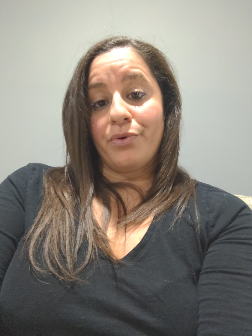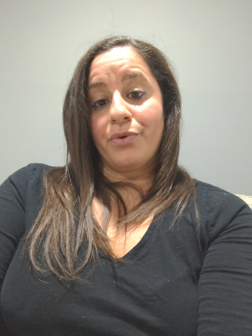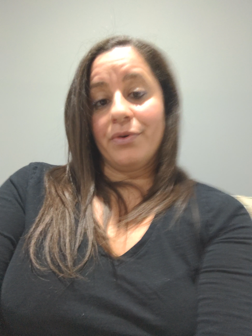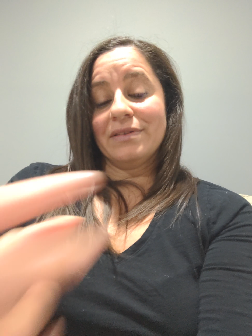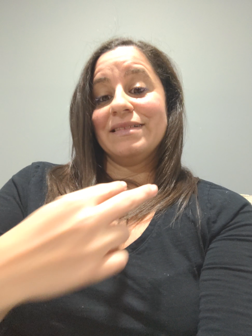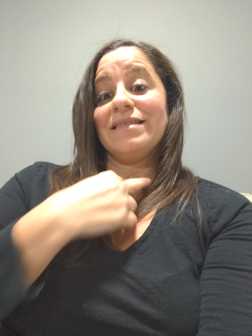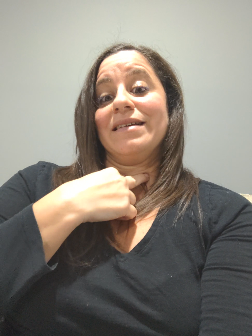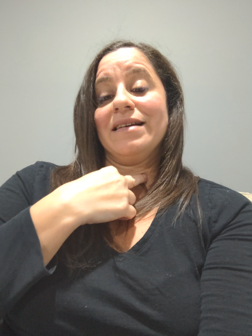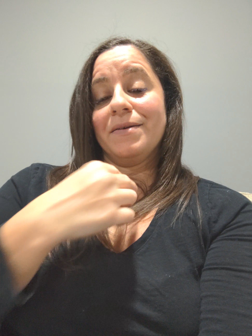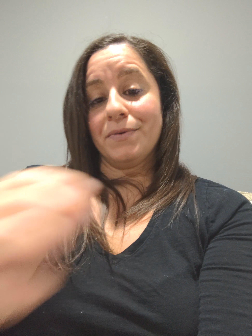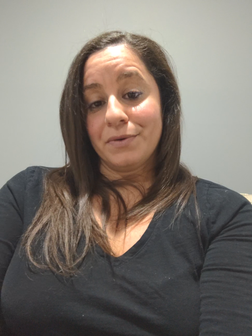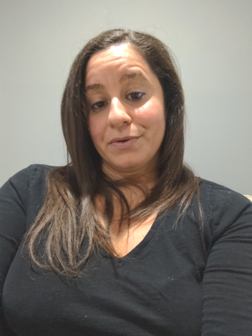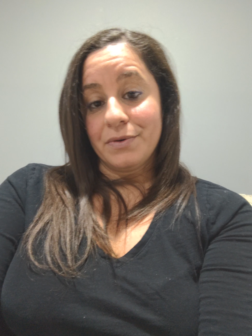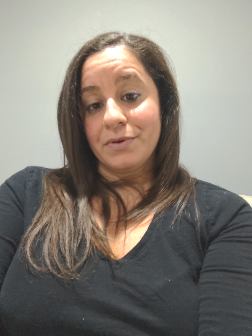stuck